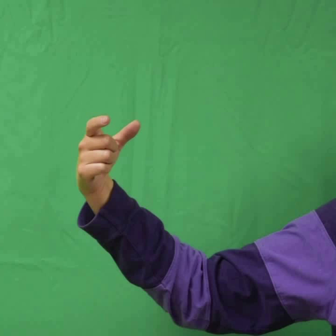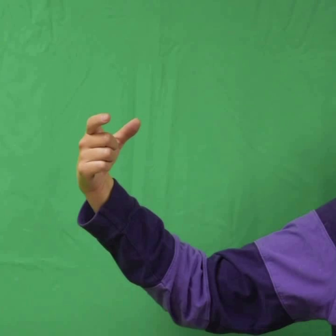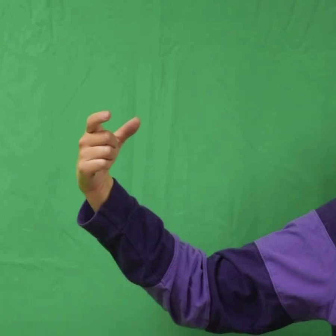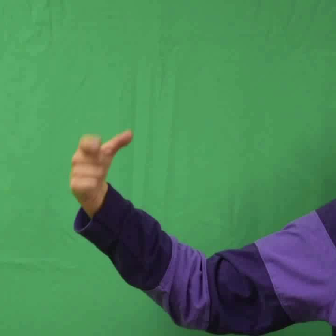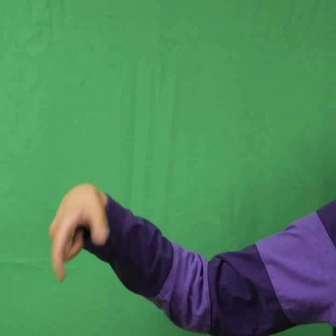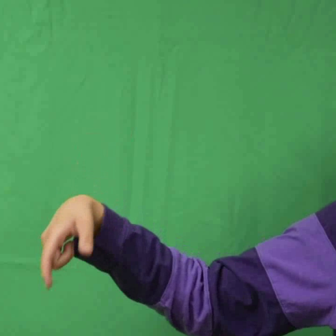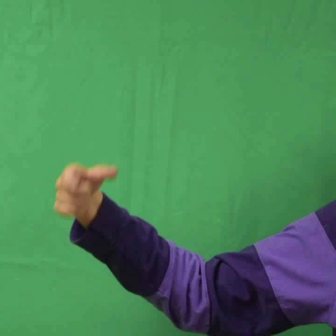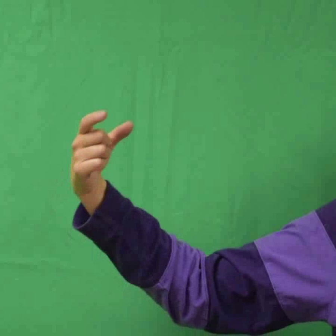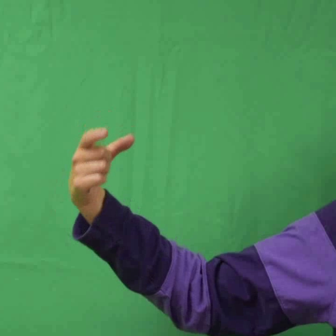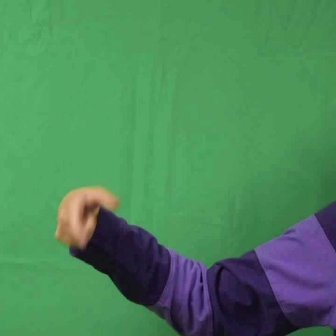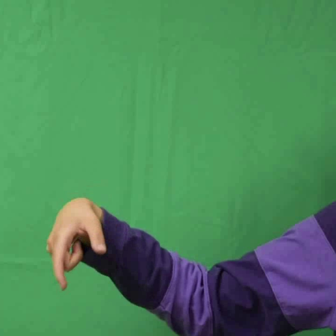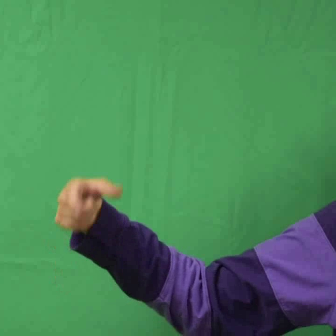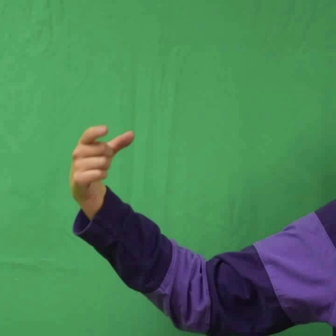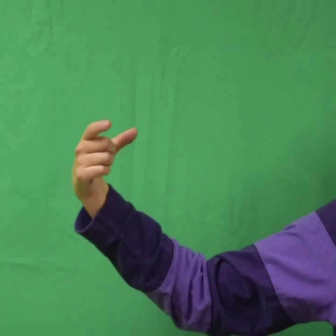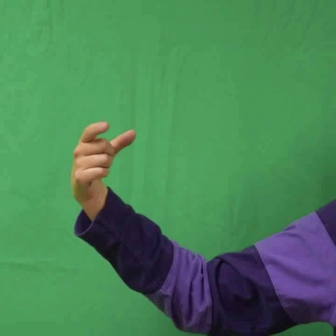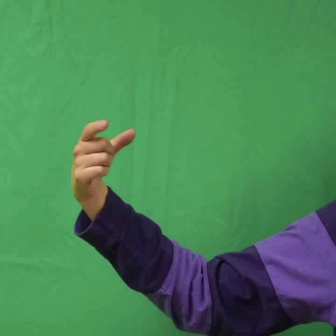Q